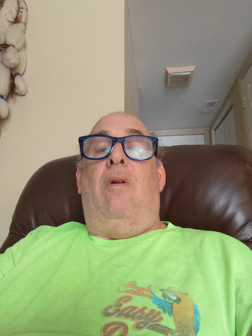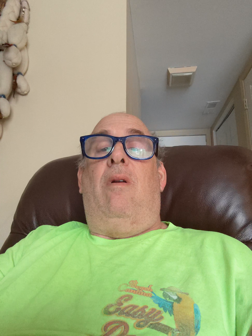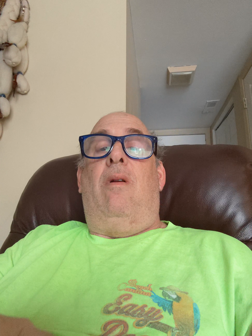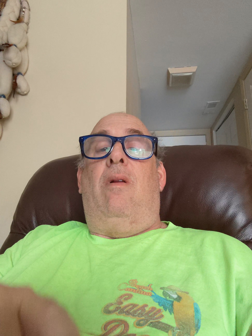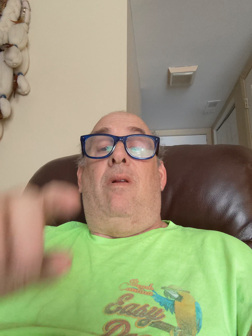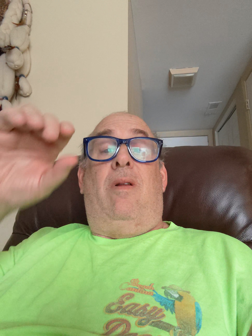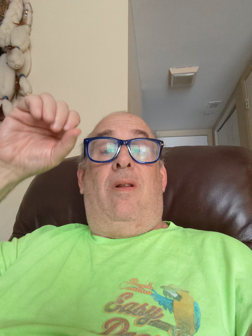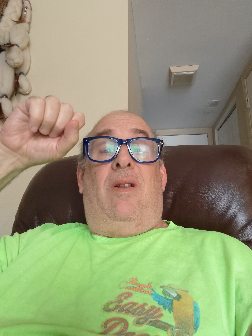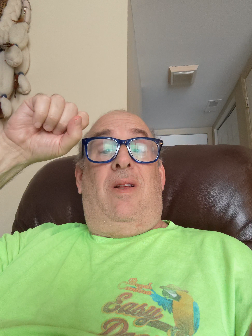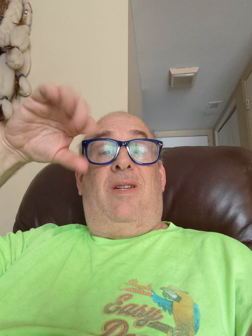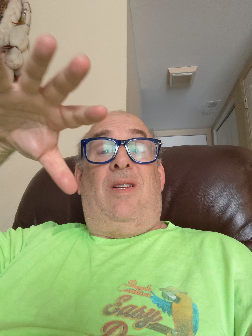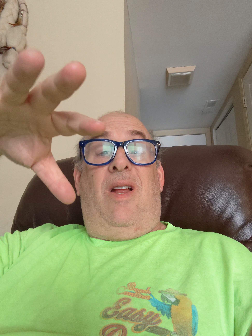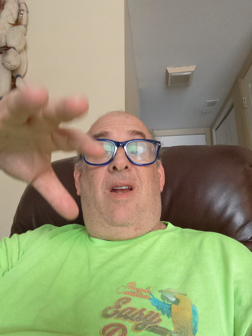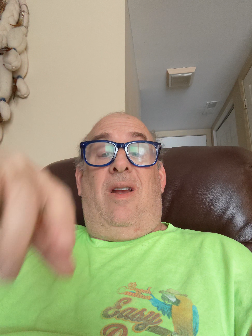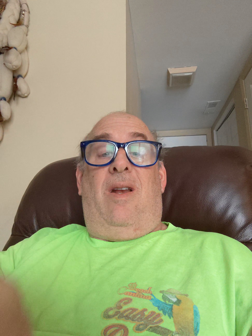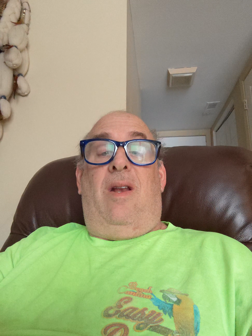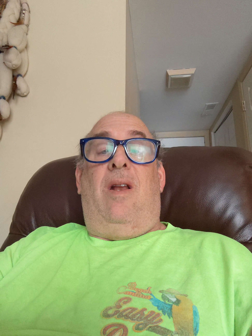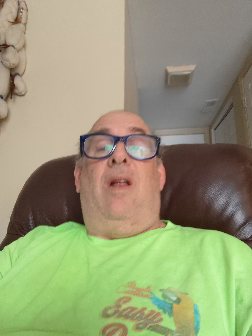sun